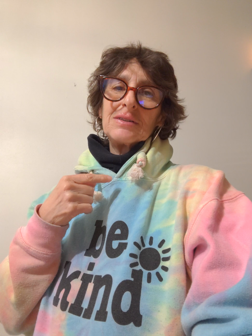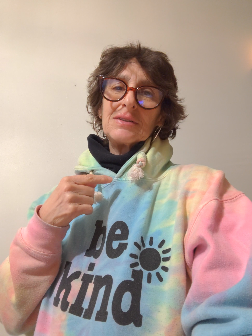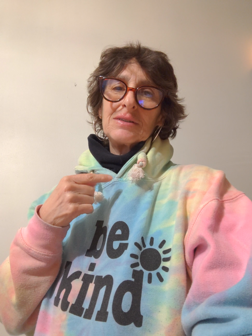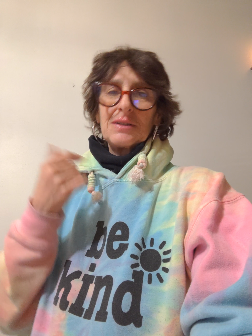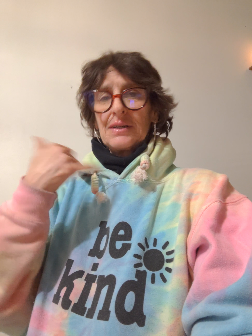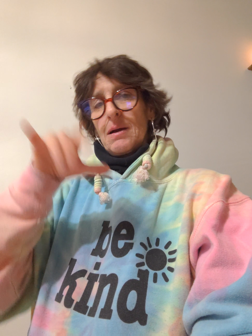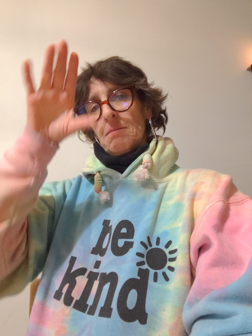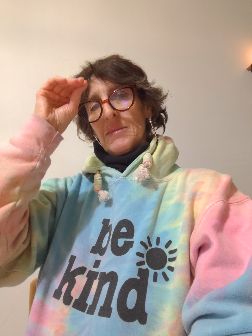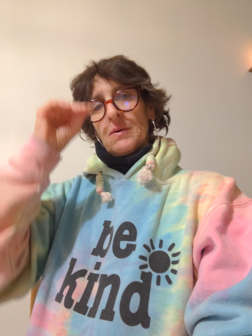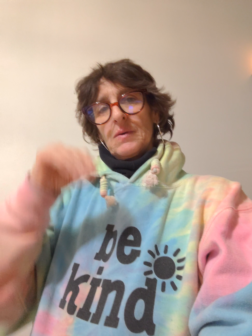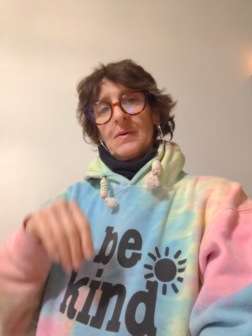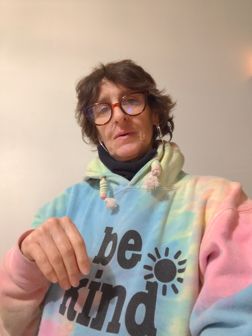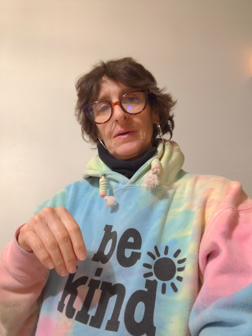cowboy